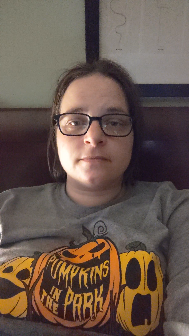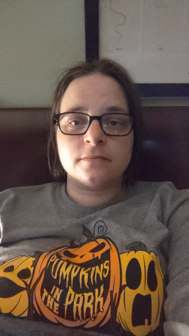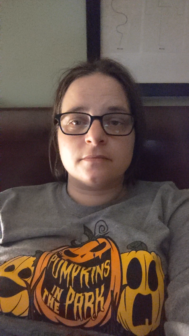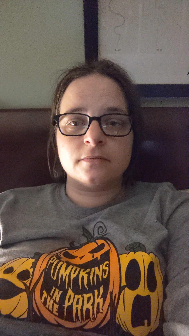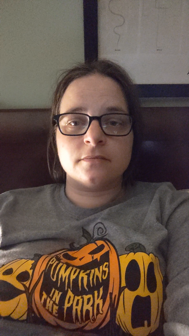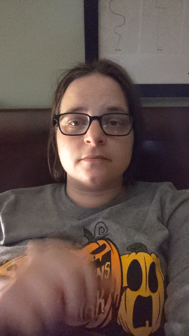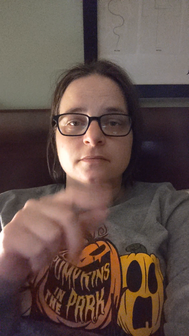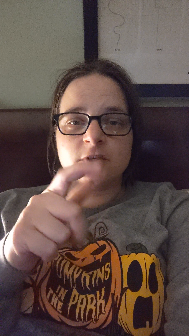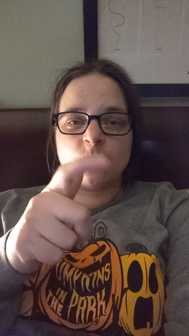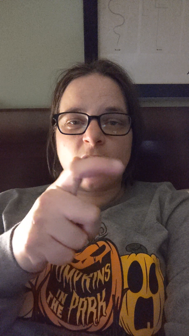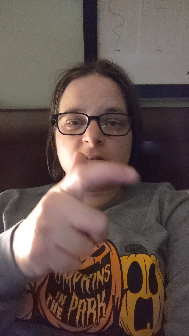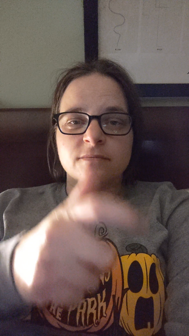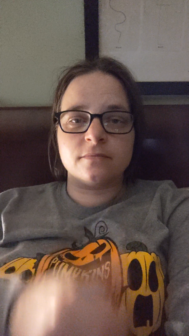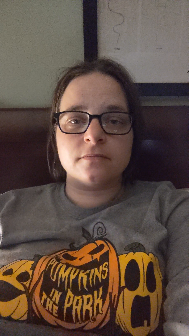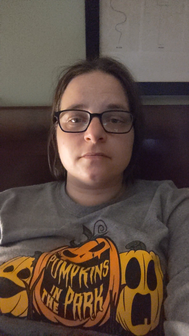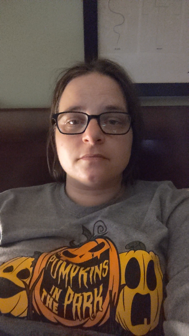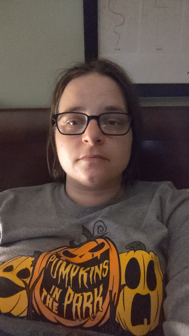run